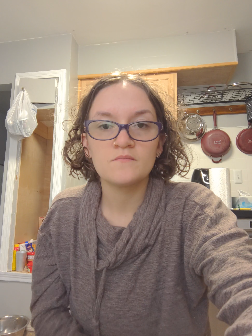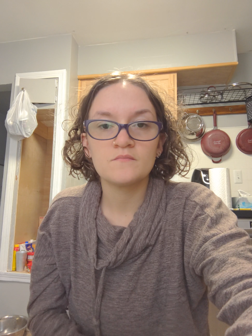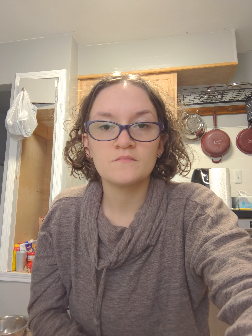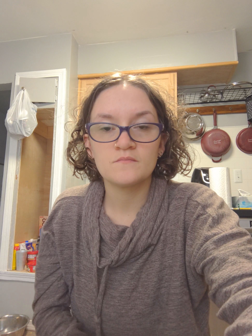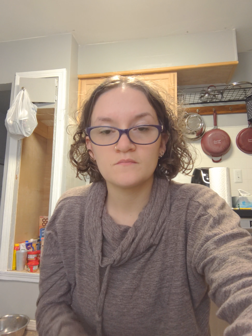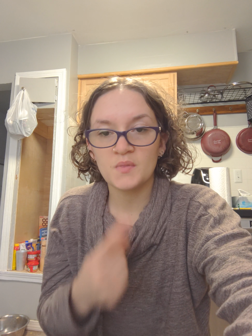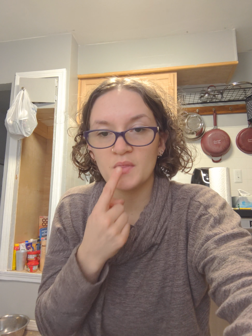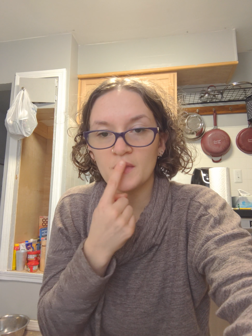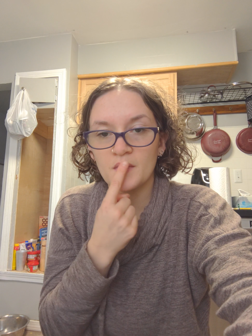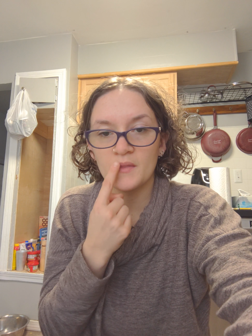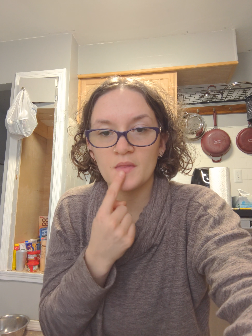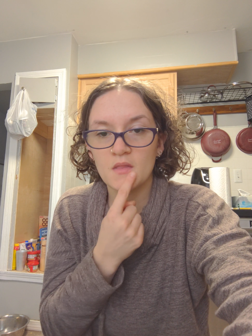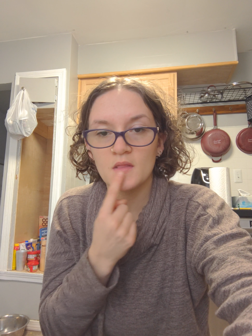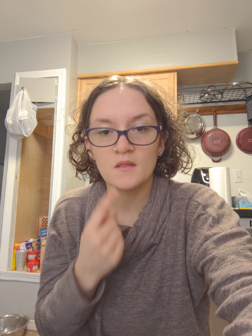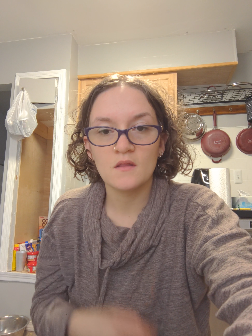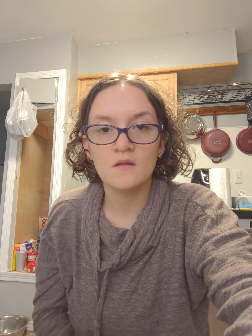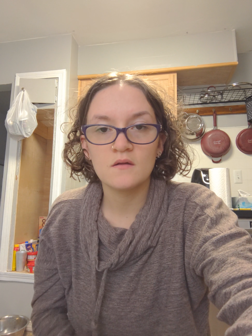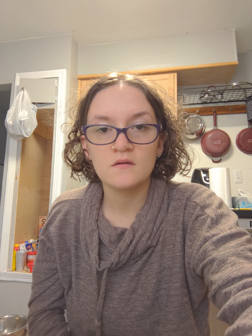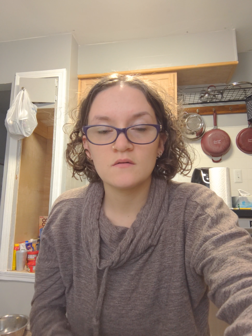lips